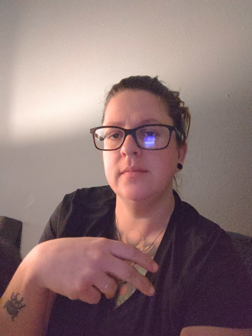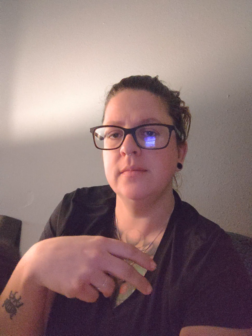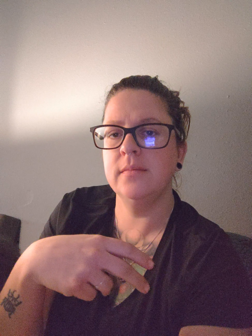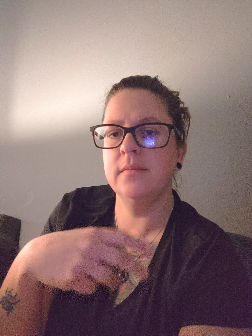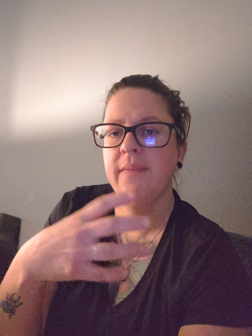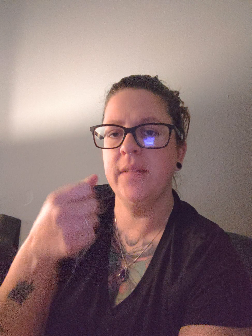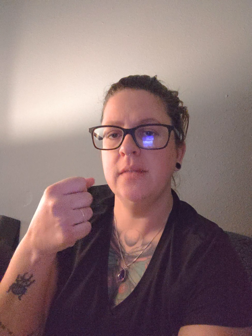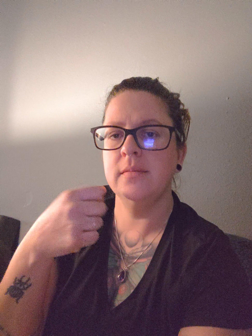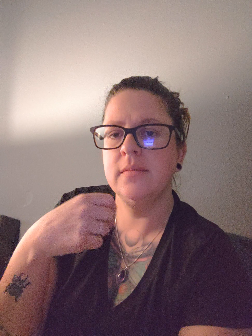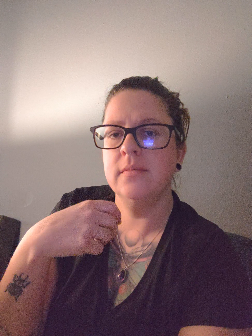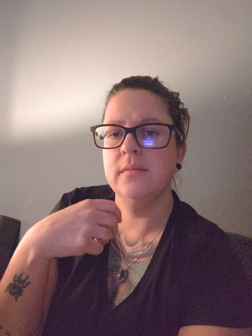fast